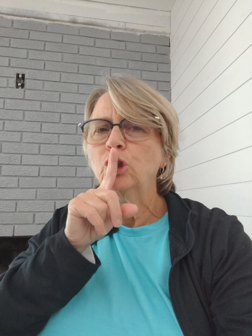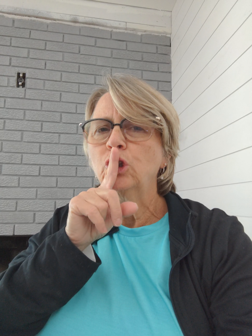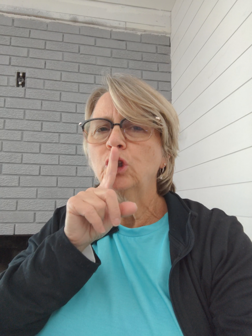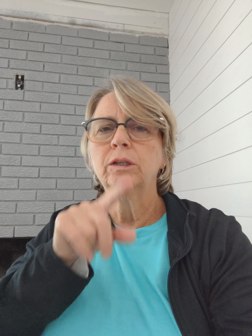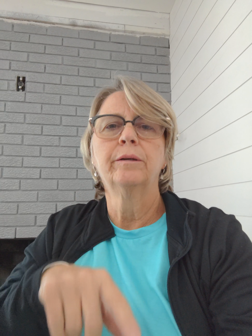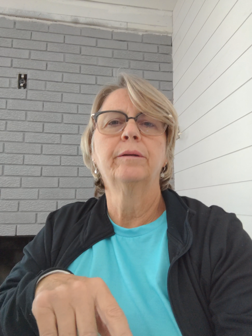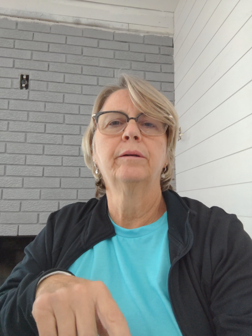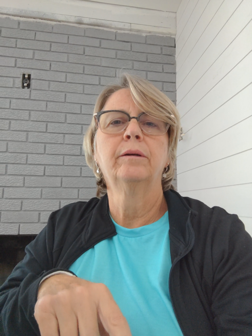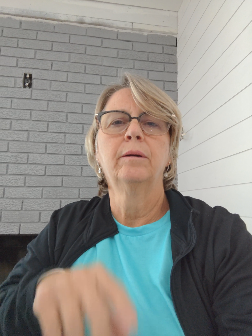shhh